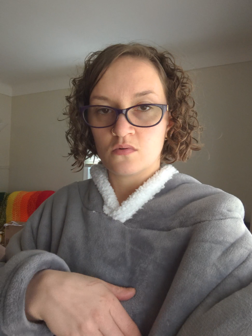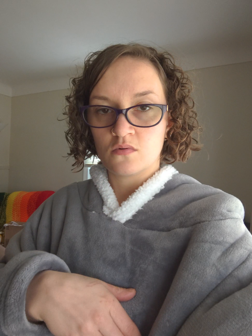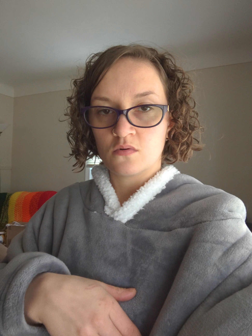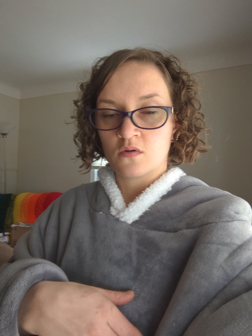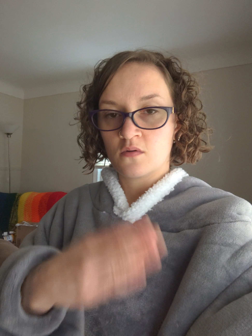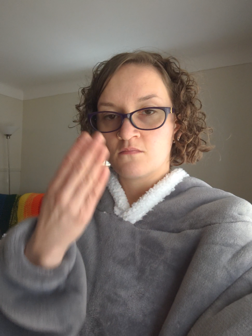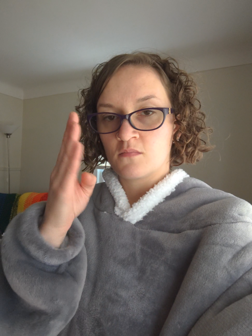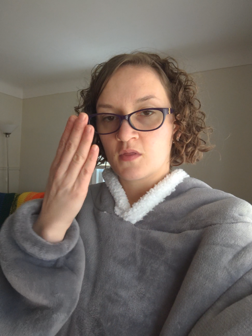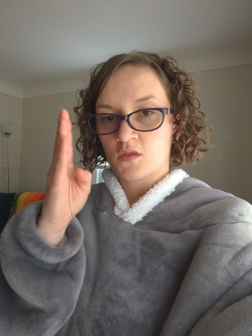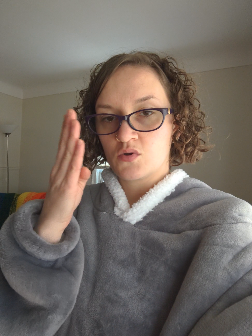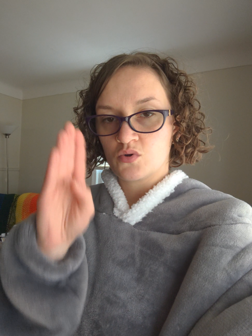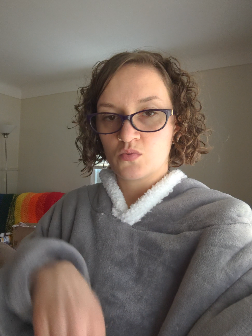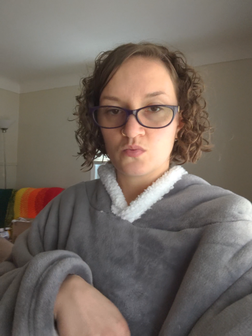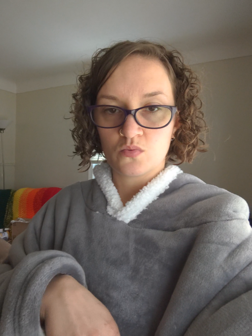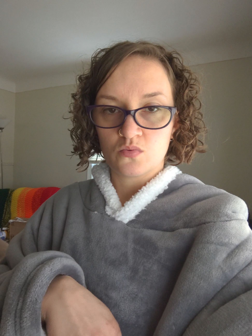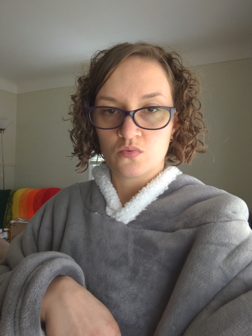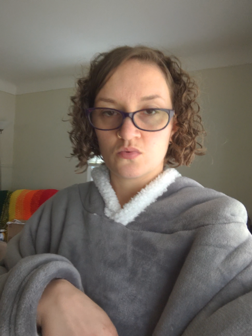blue